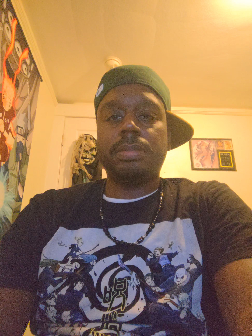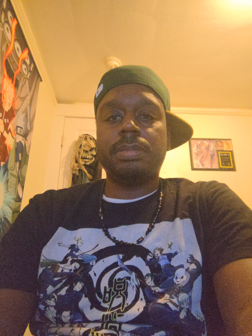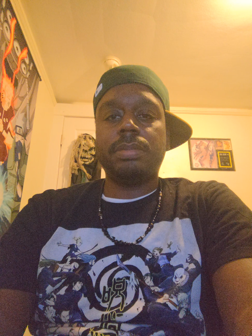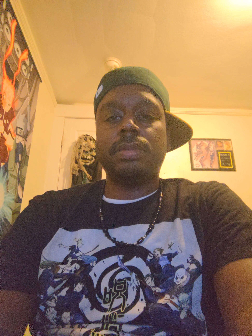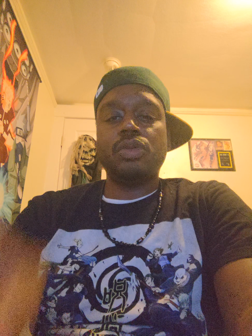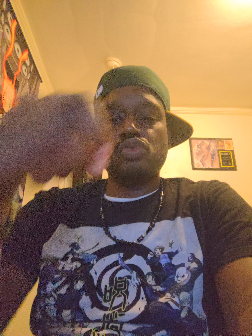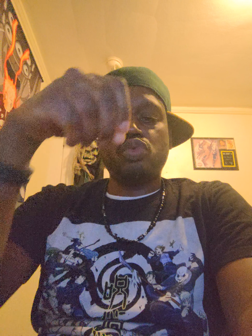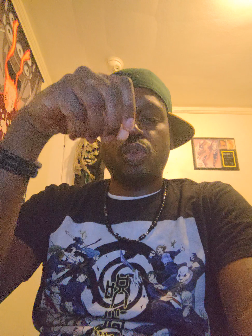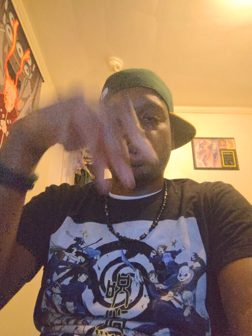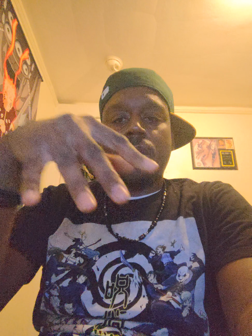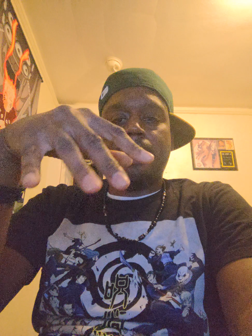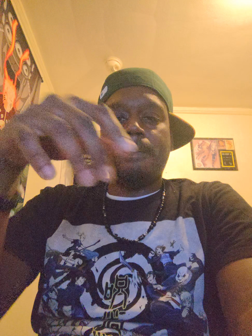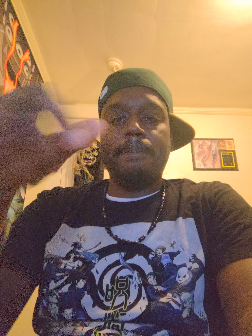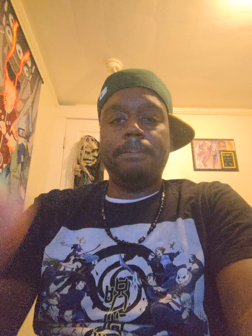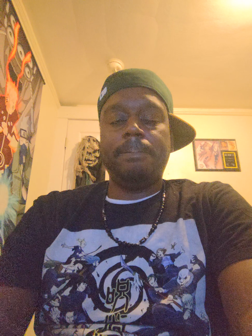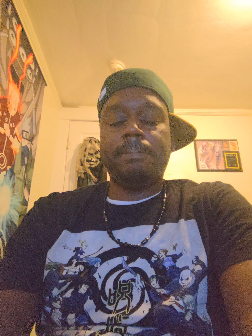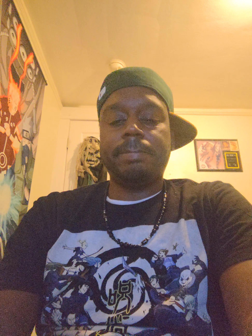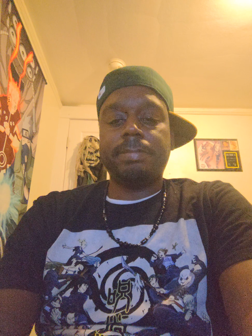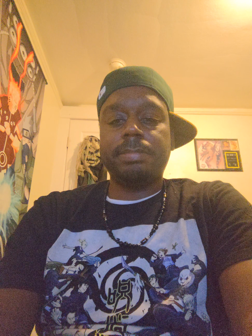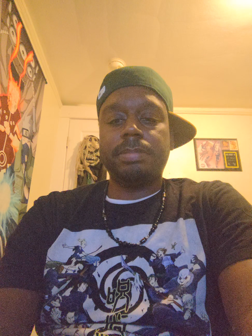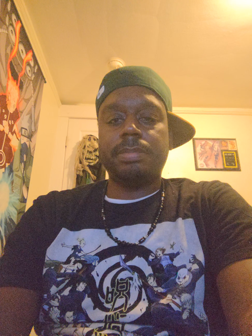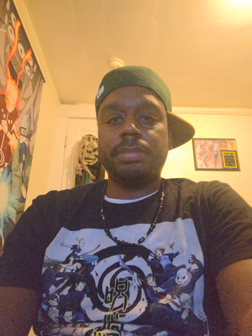drop